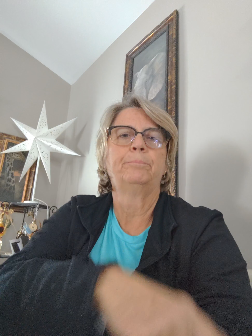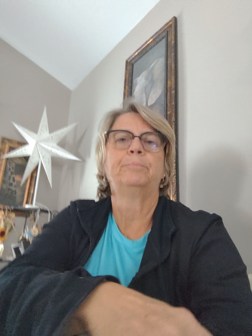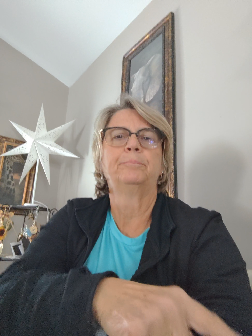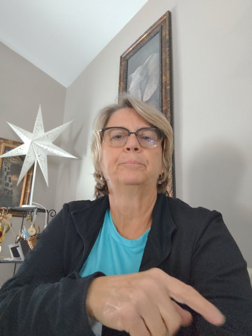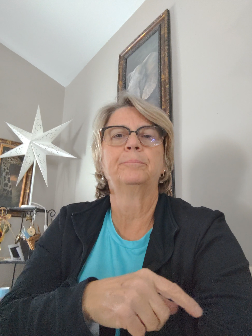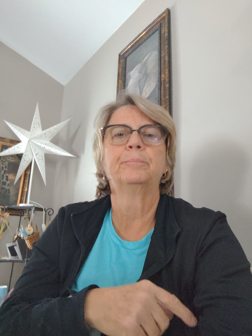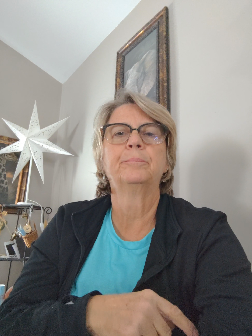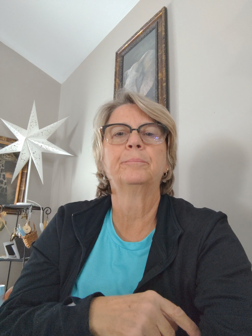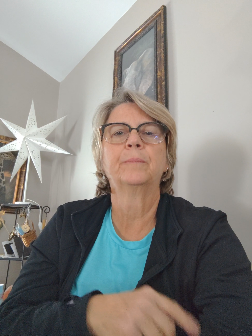arm